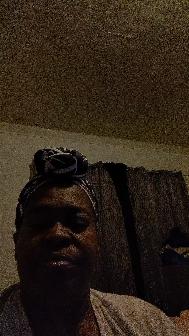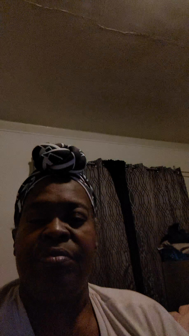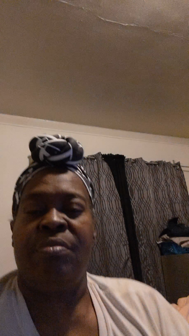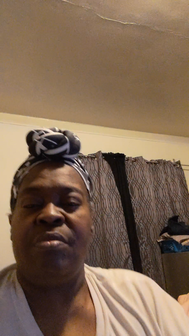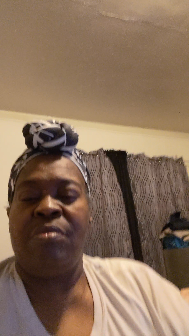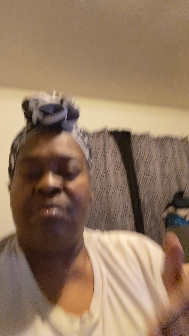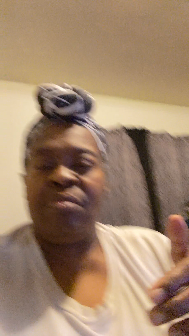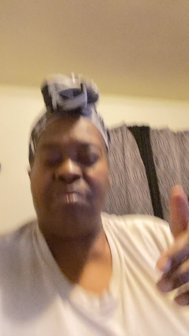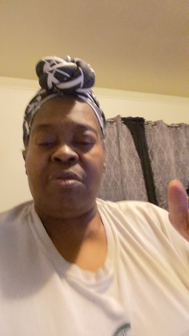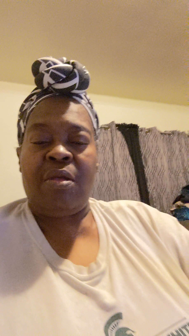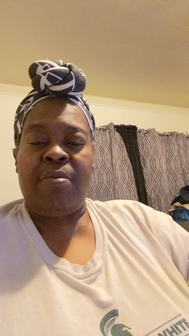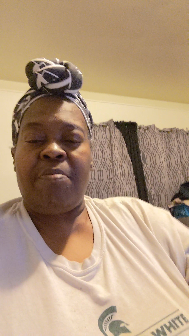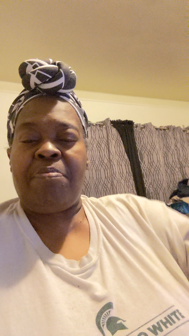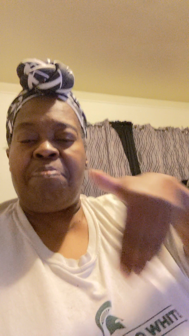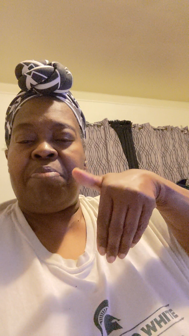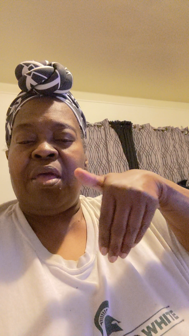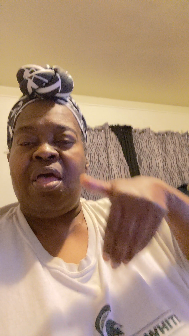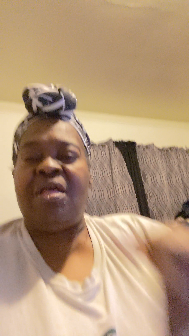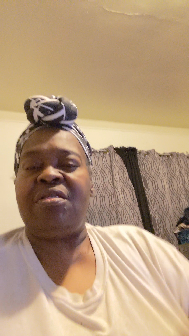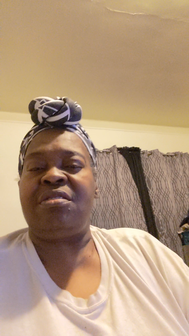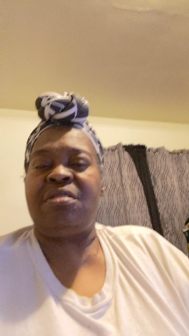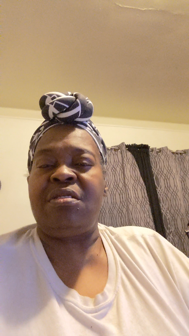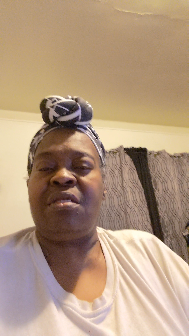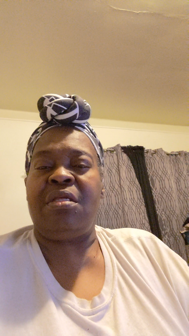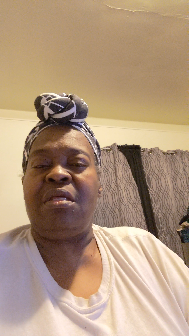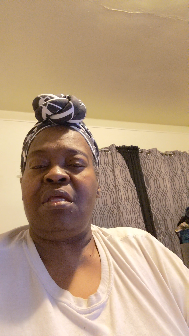pants